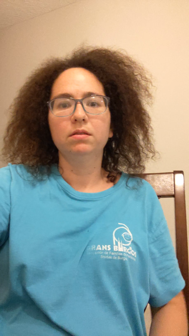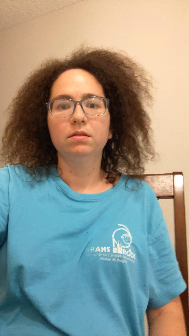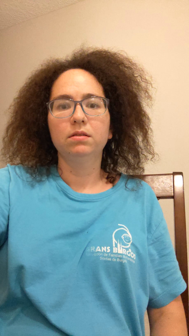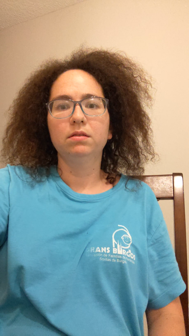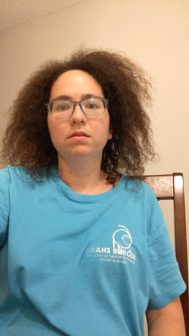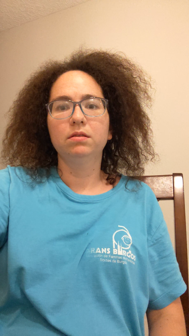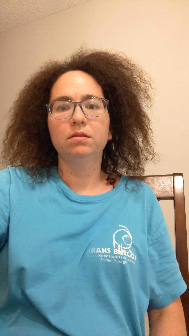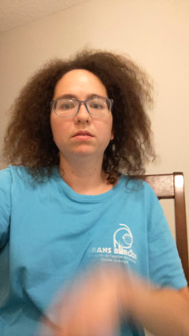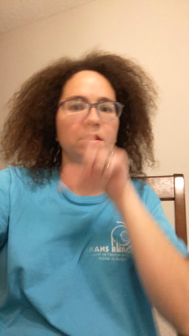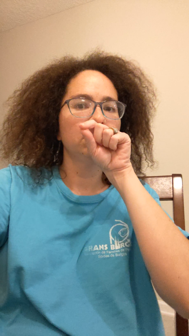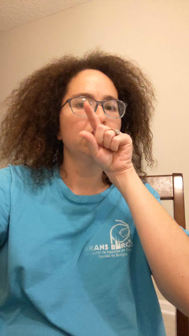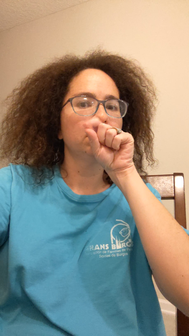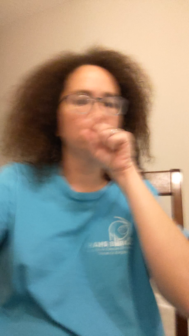chicken